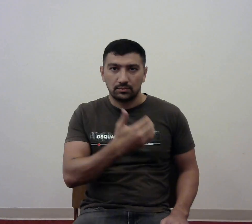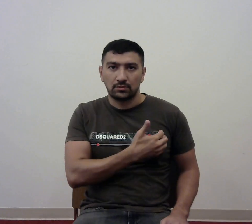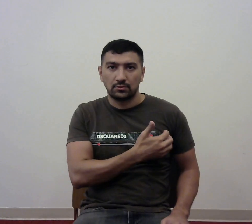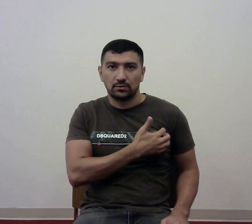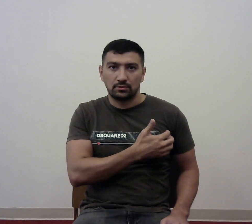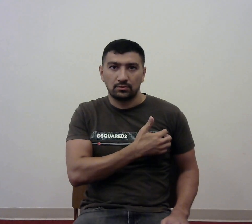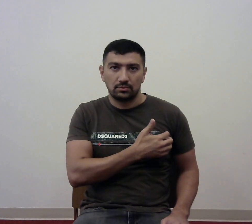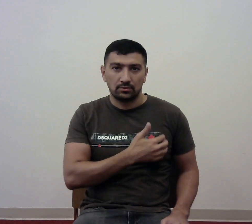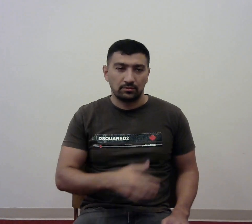istəyirəm